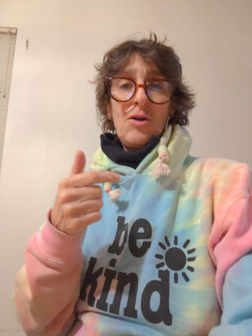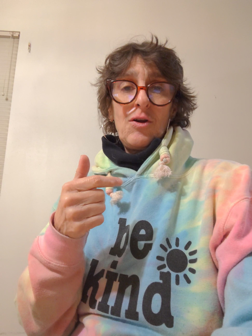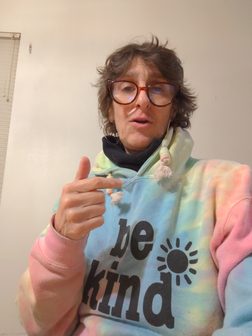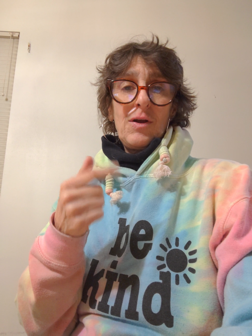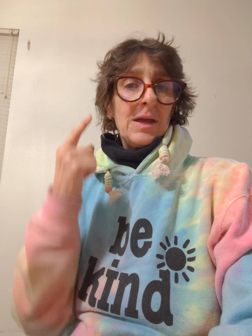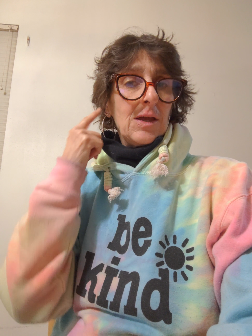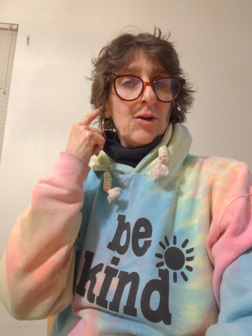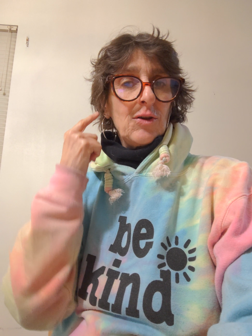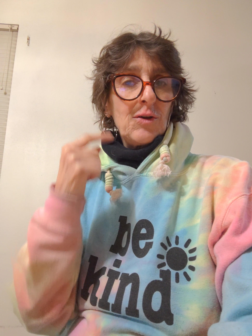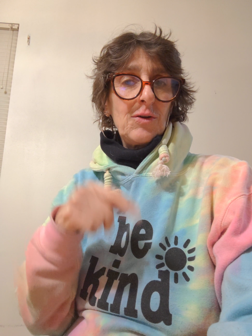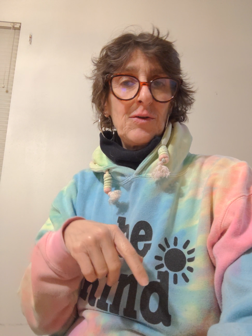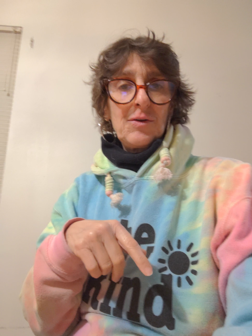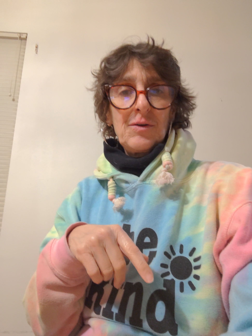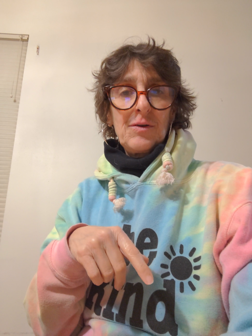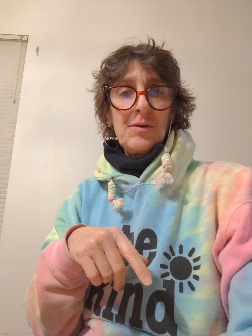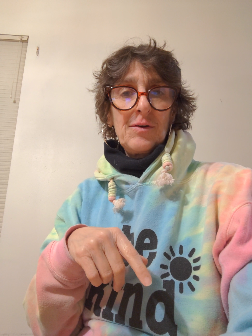ear